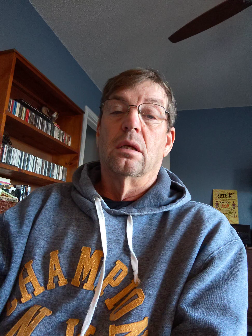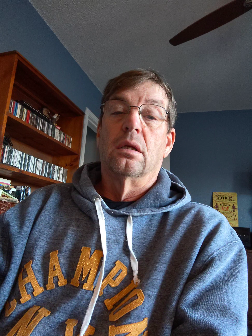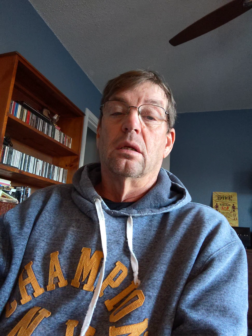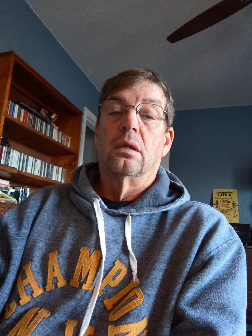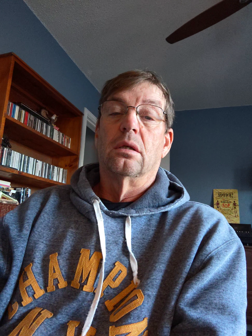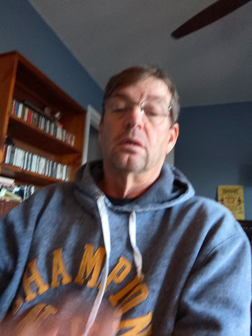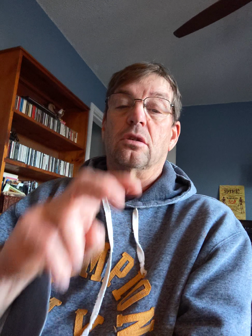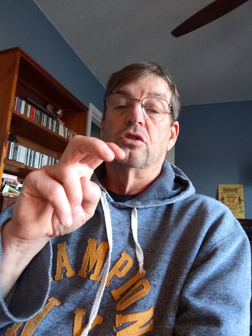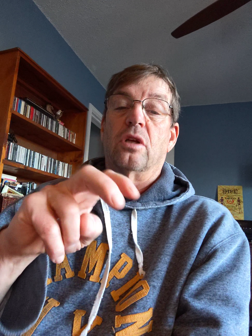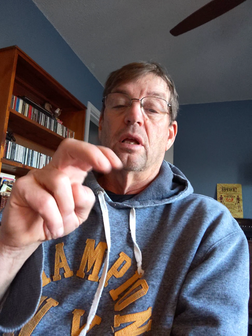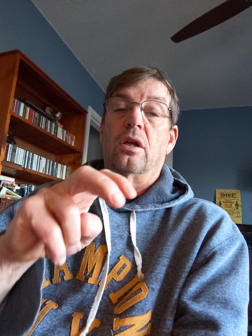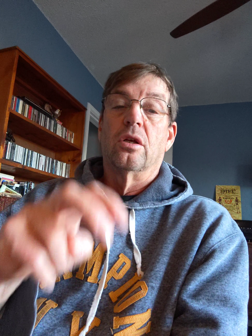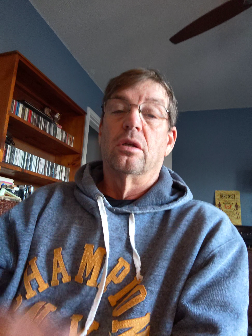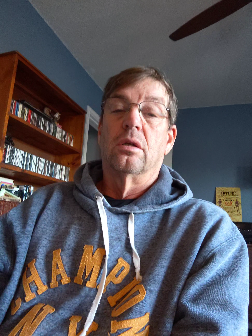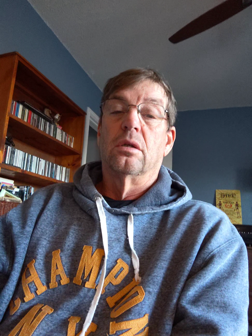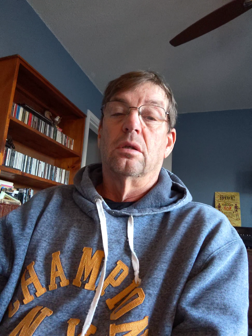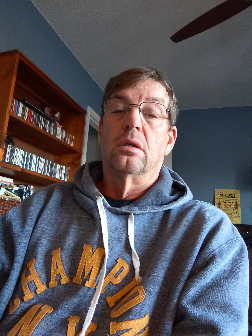chair